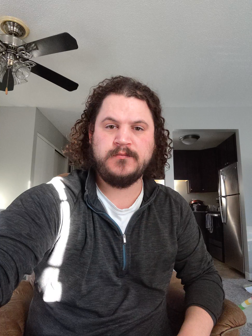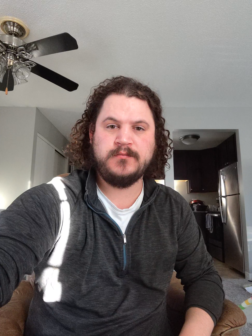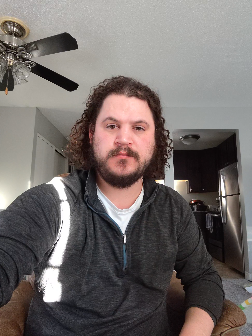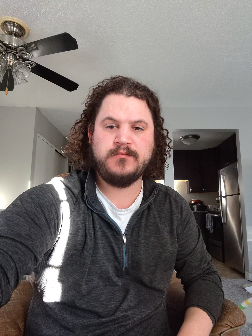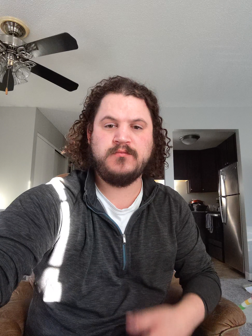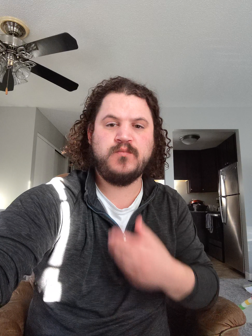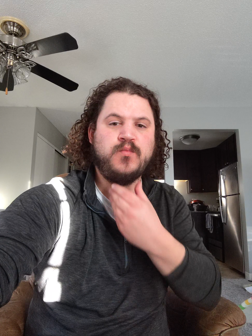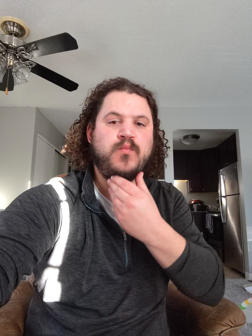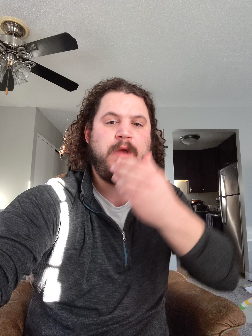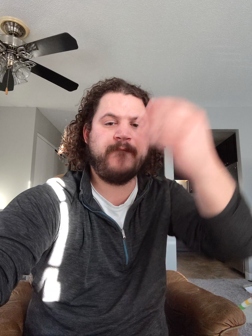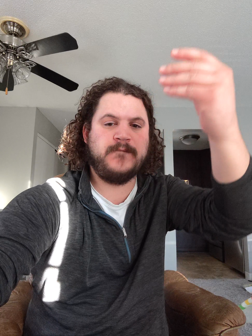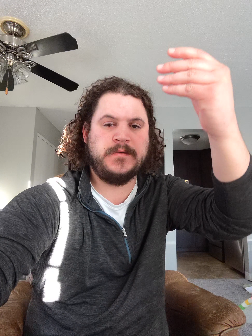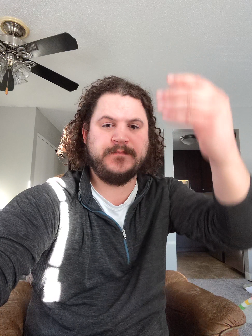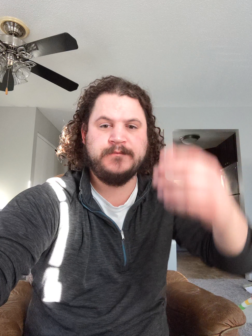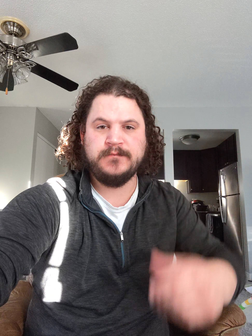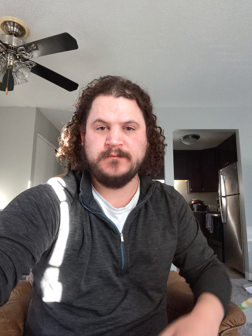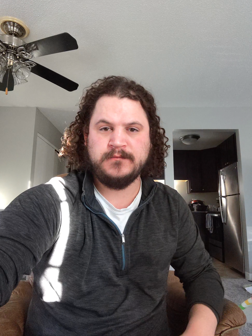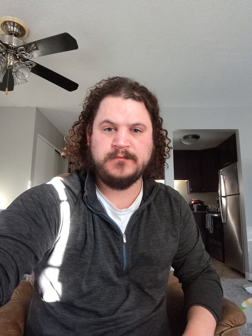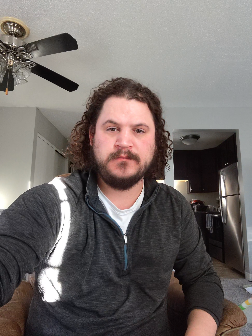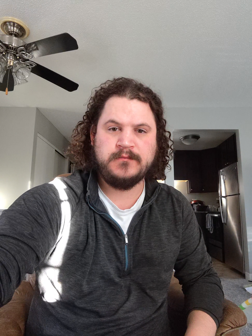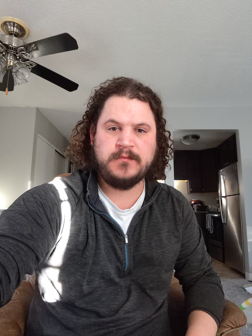giraffe